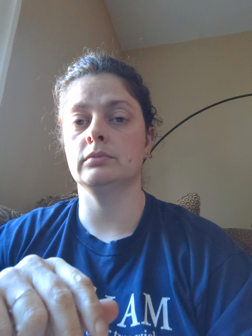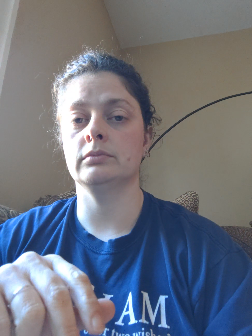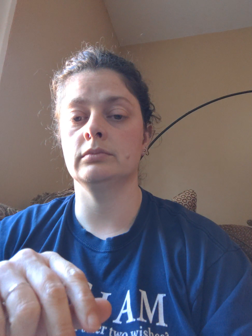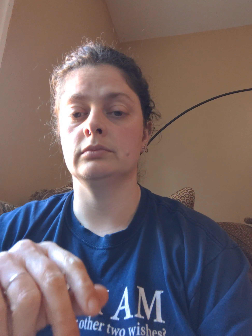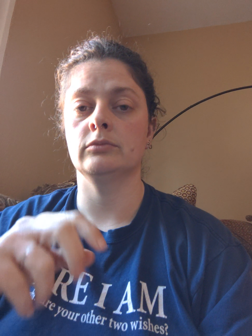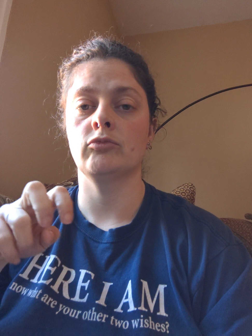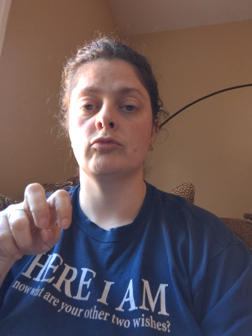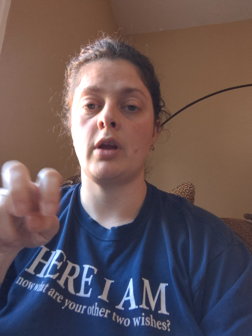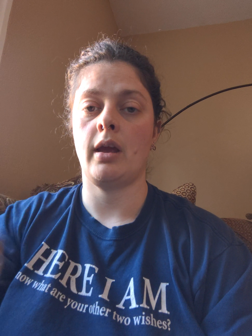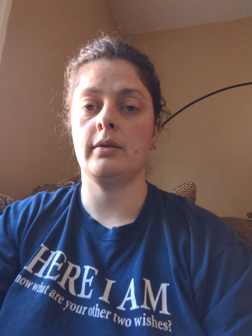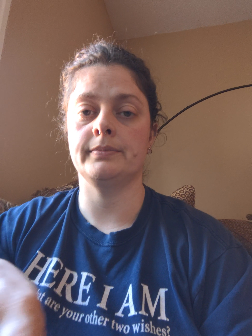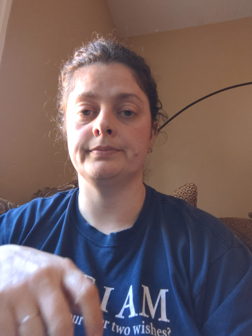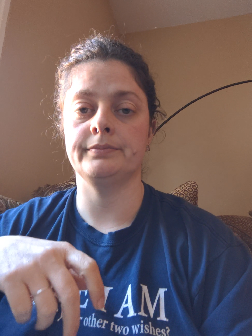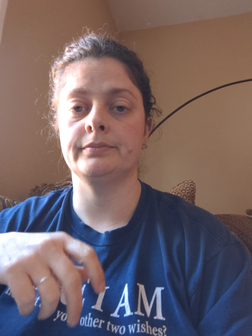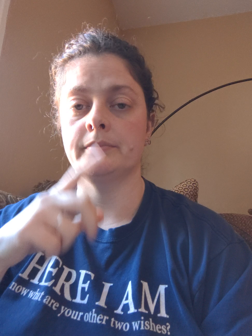ride